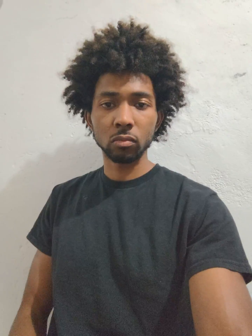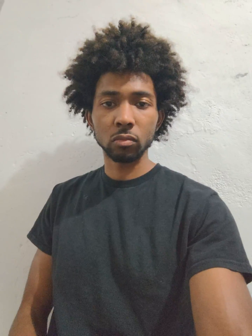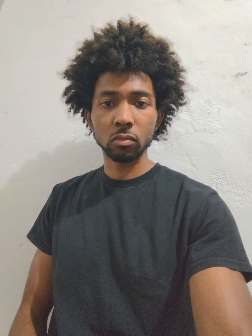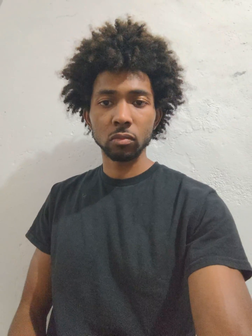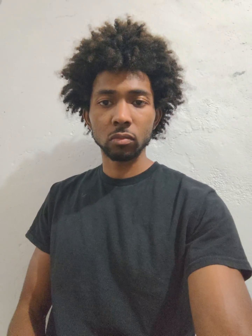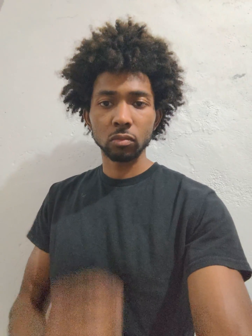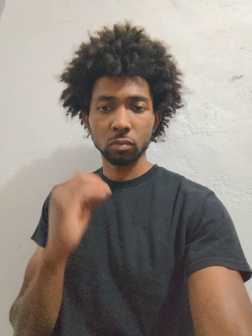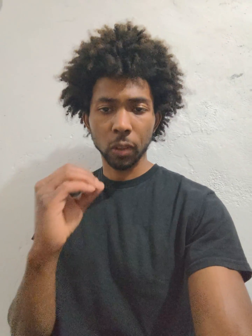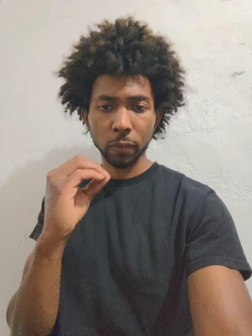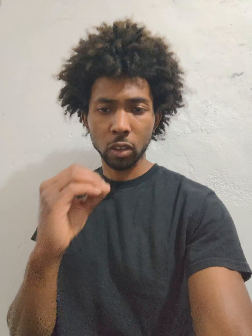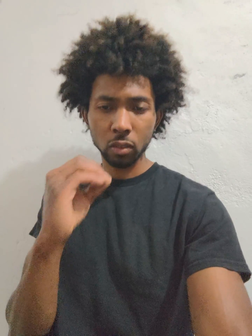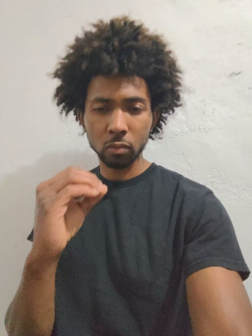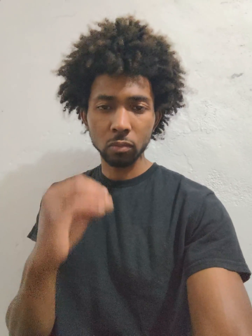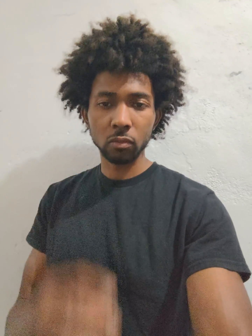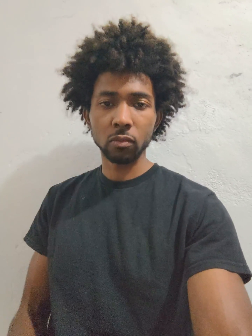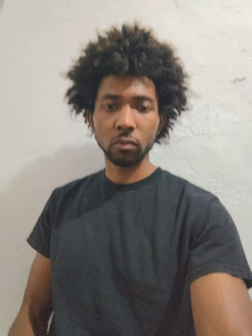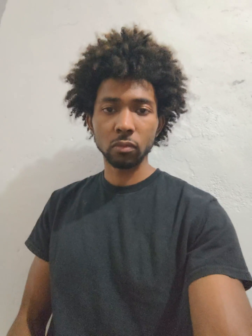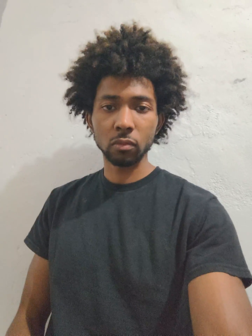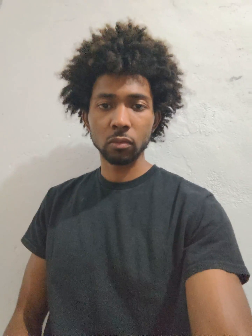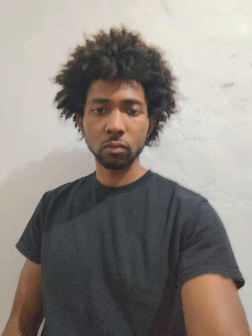fix